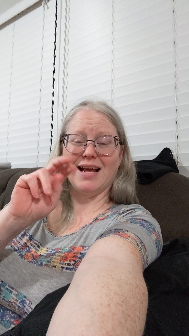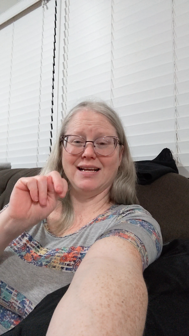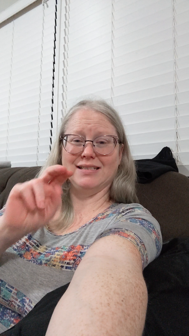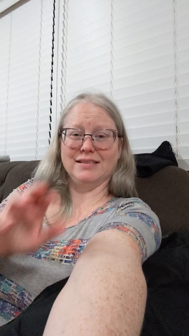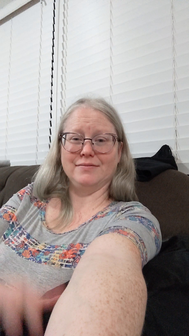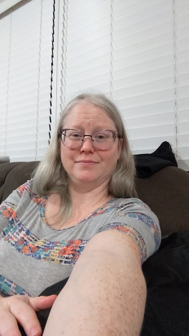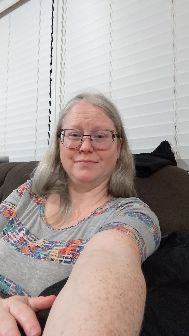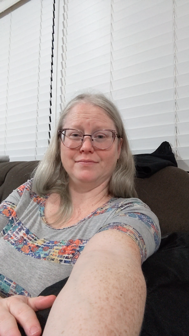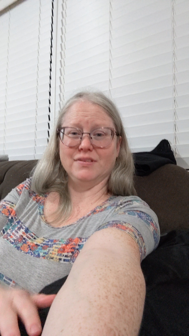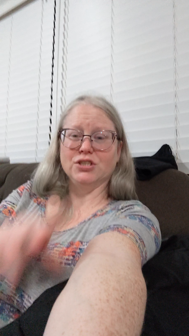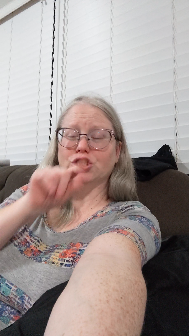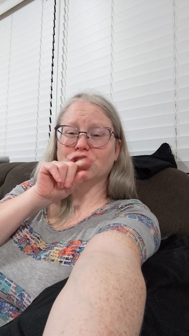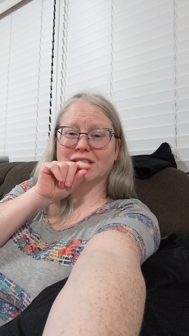chicken